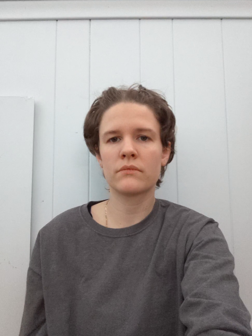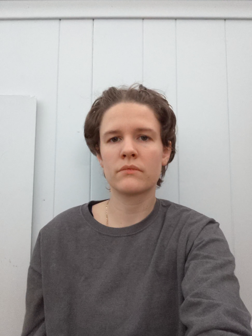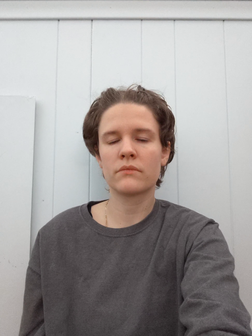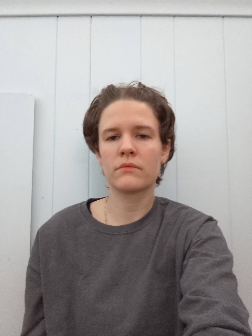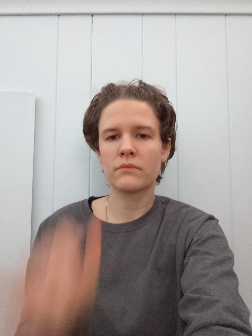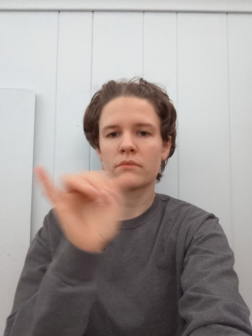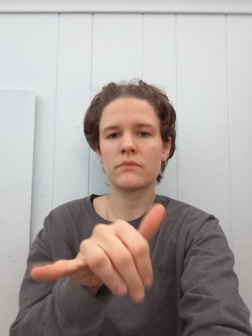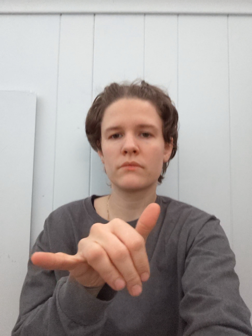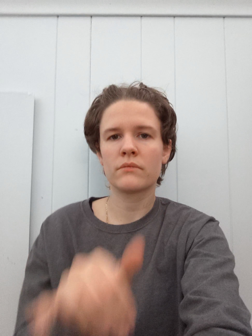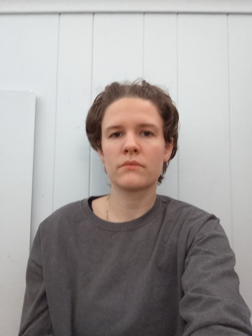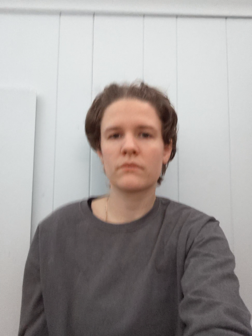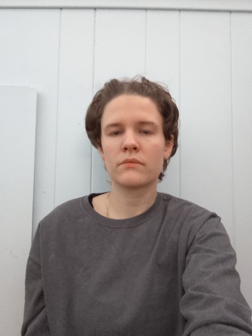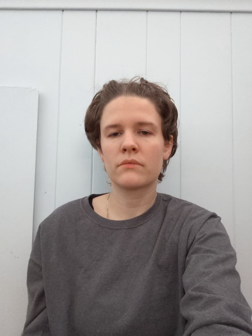that